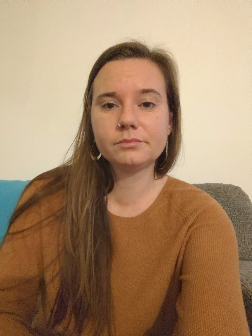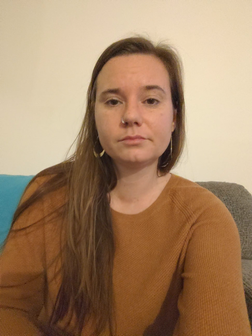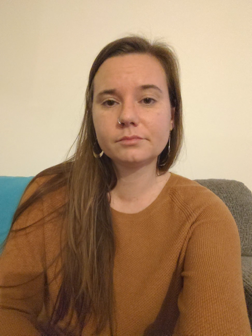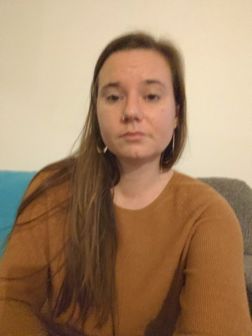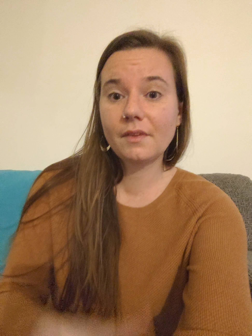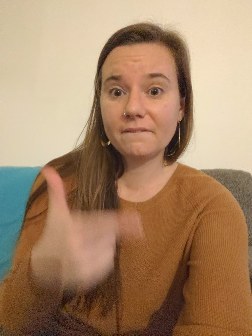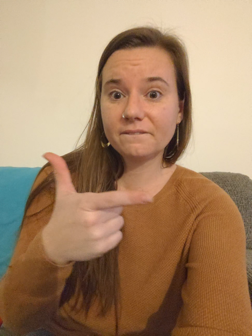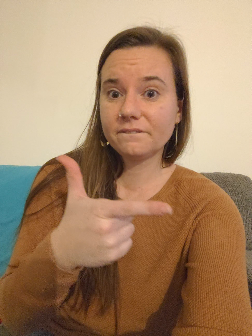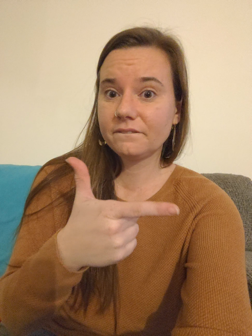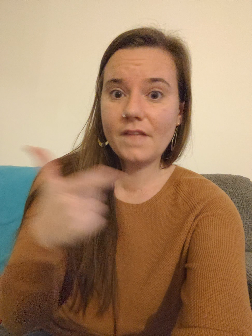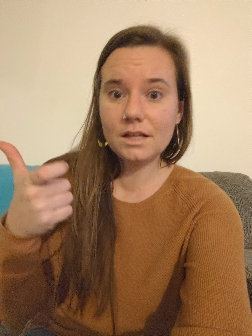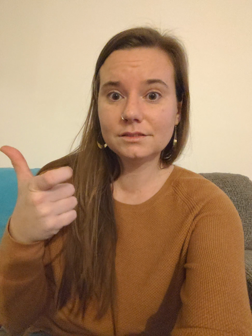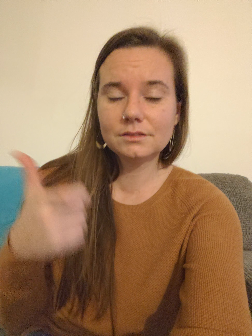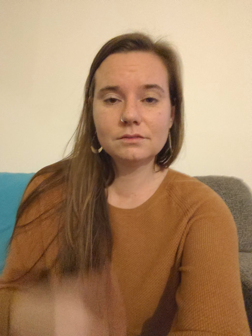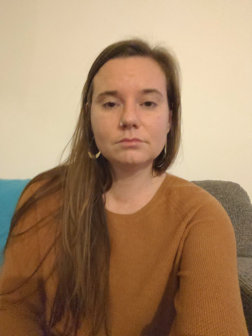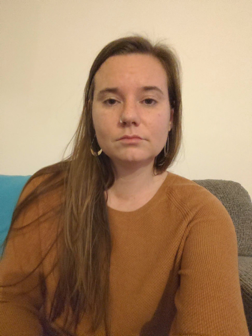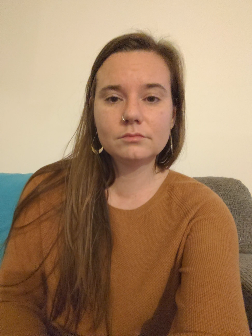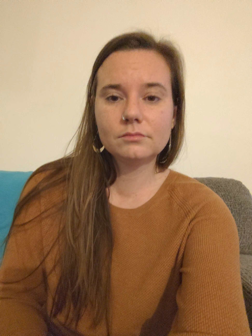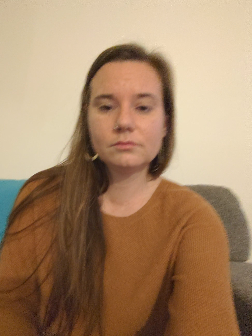fast